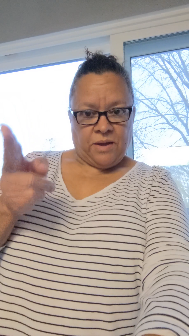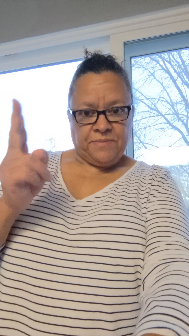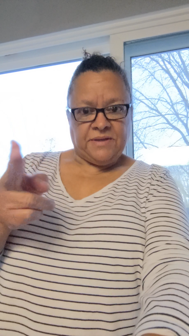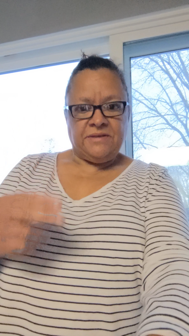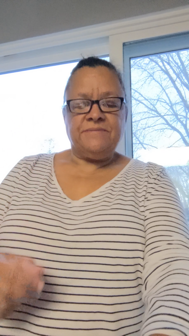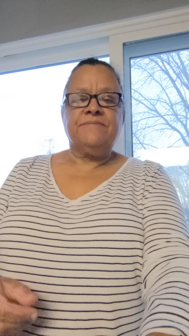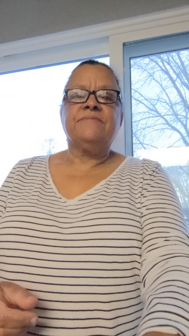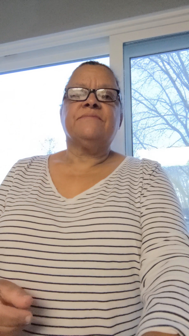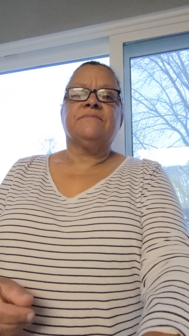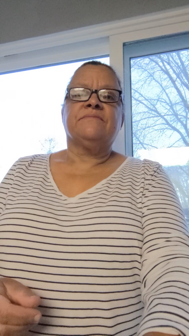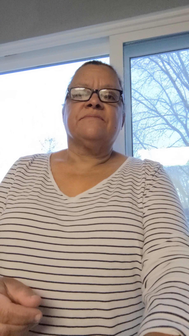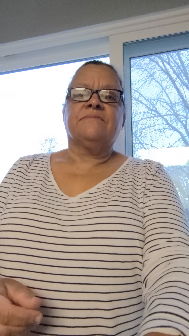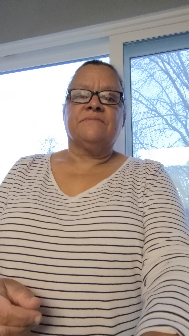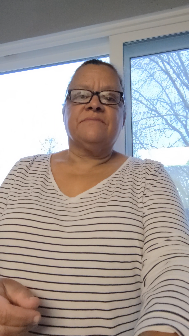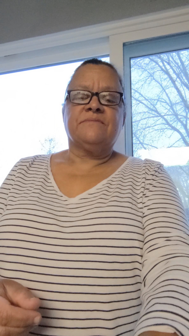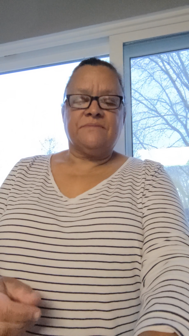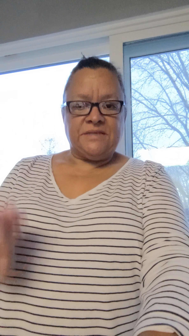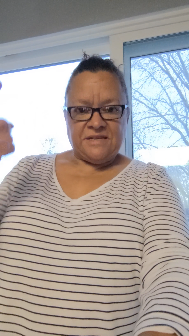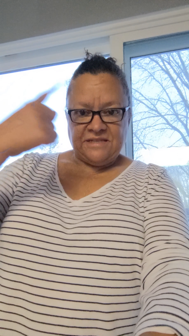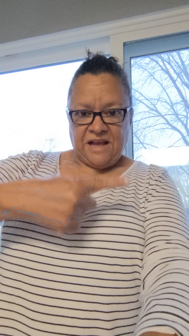day